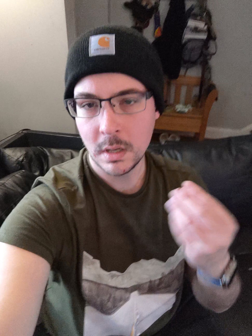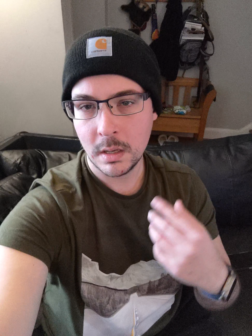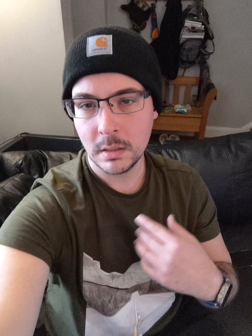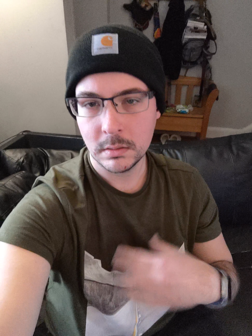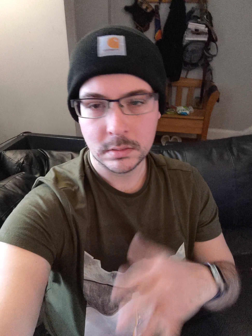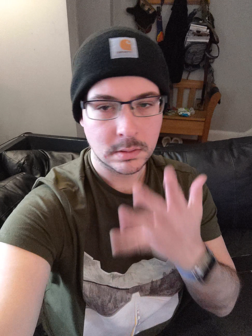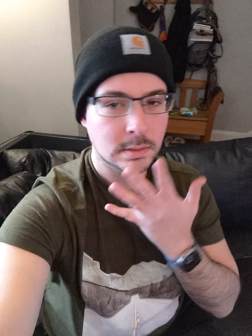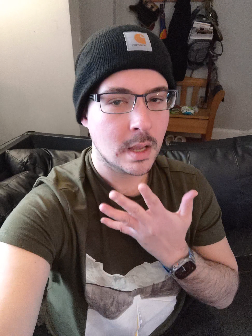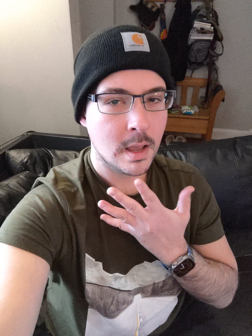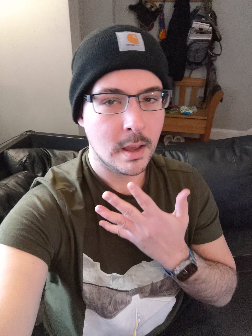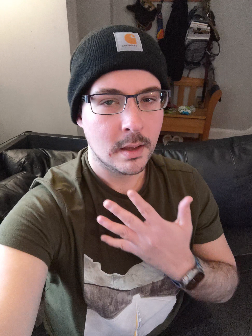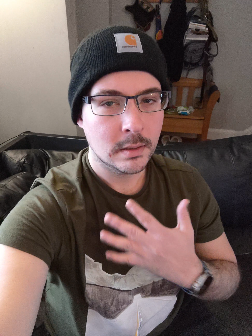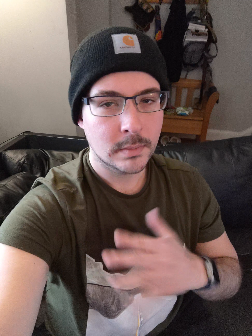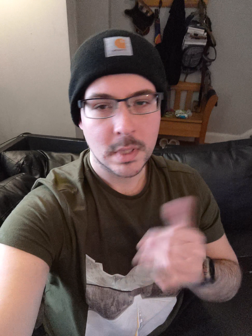sad